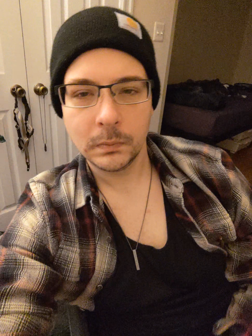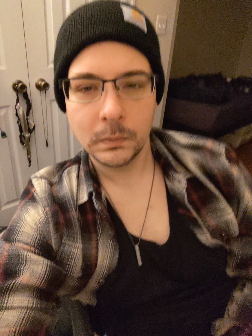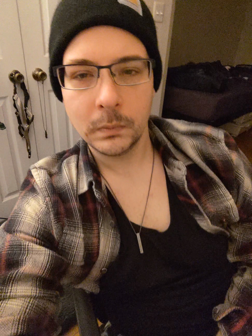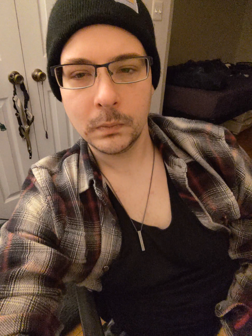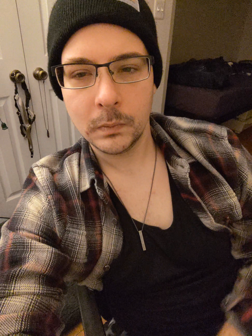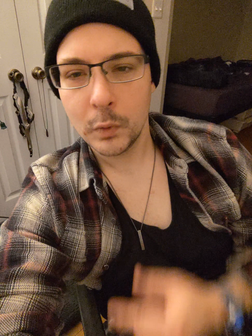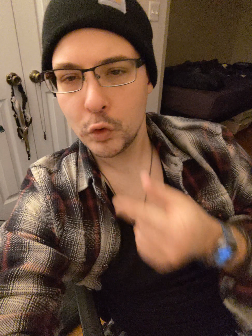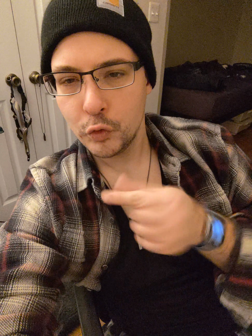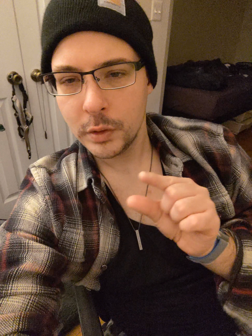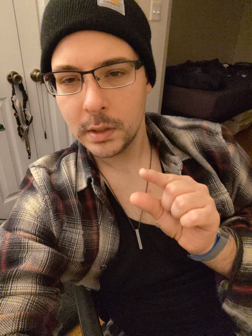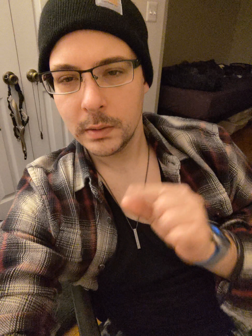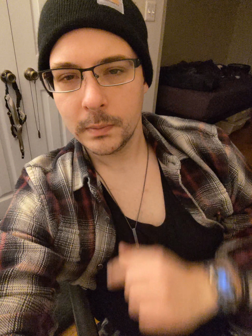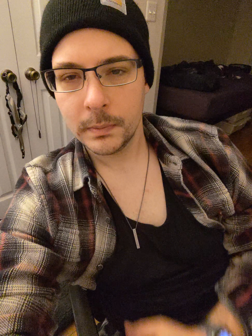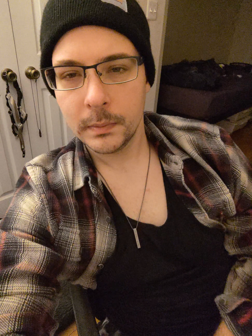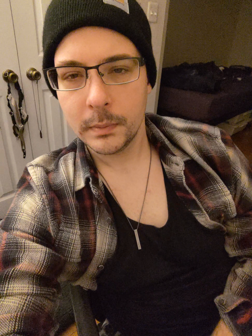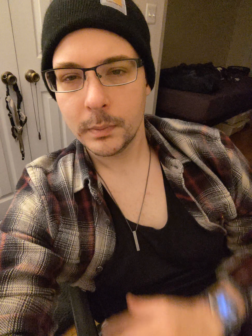green